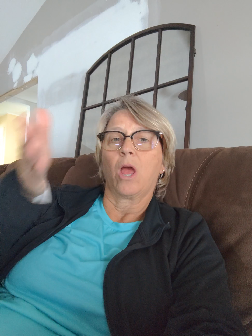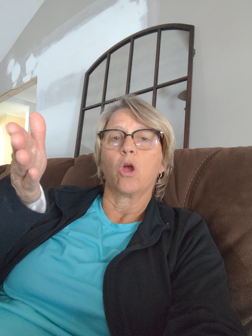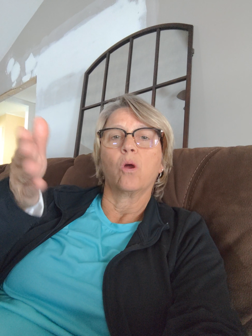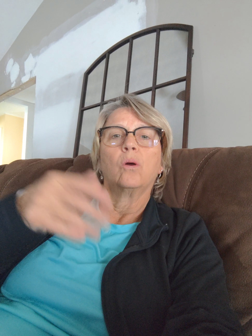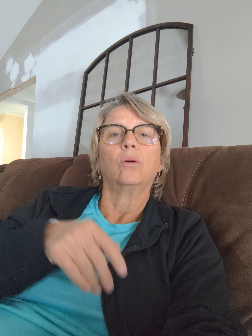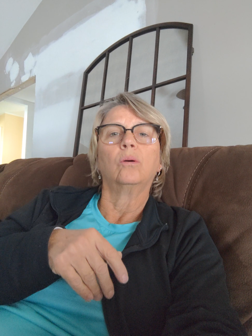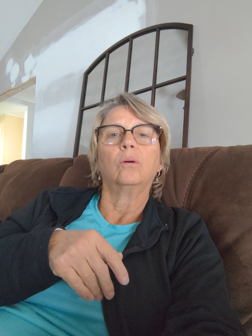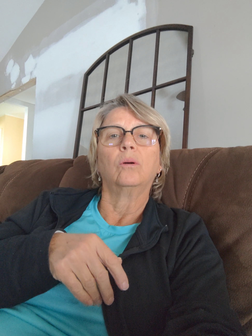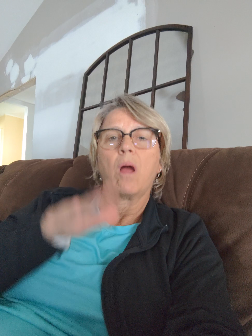there